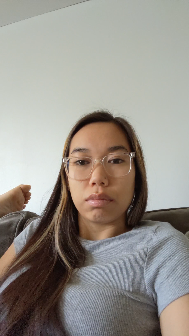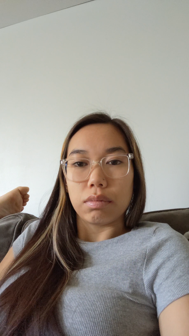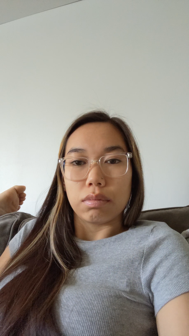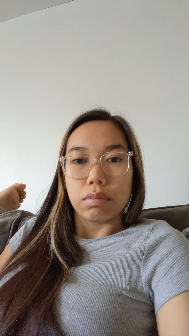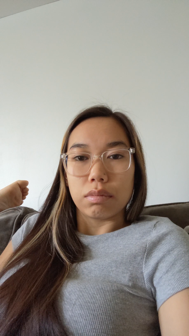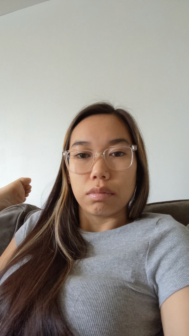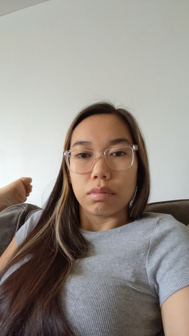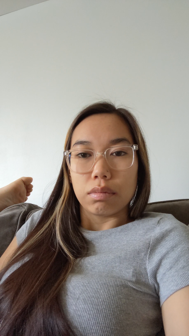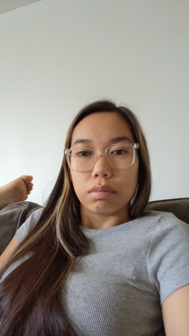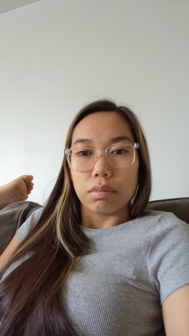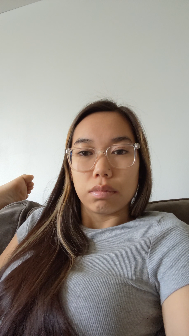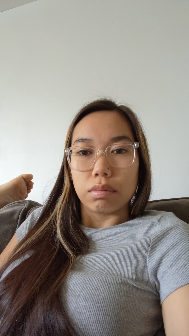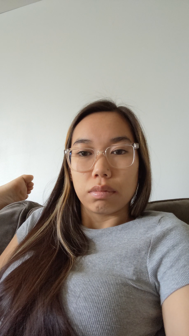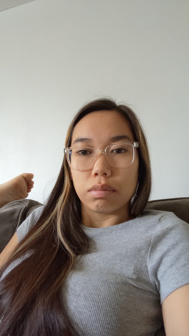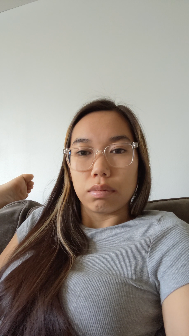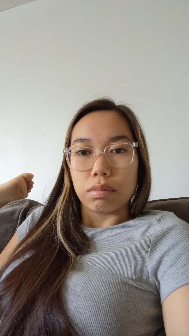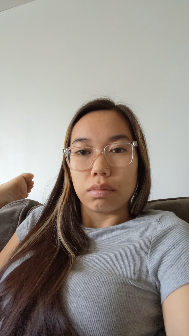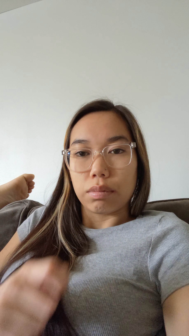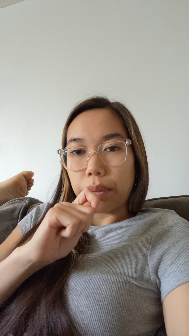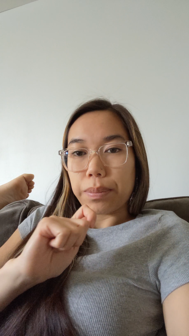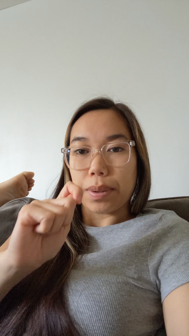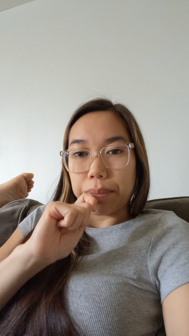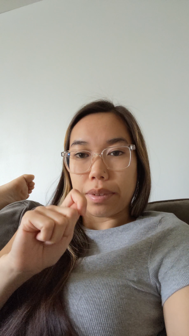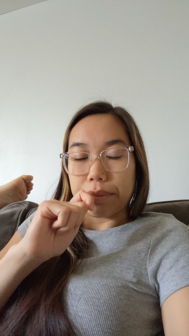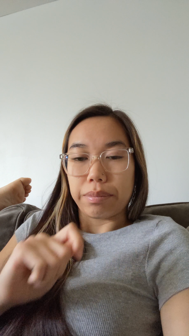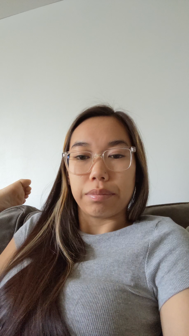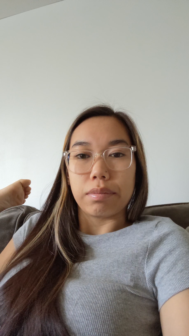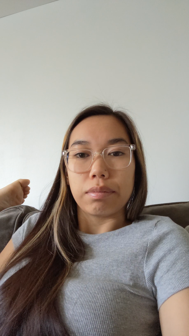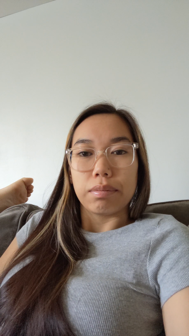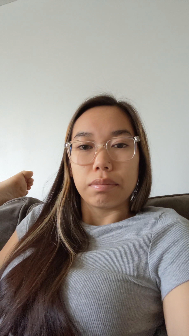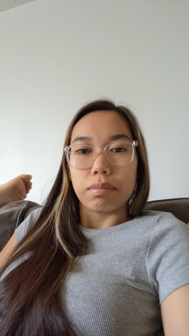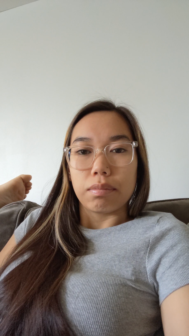popsicle